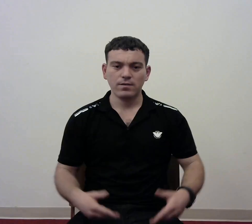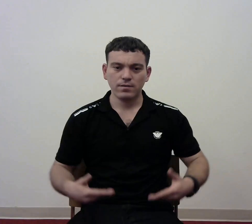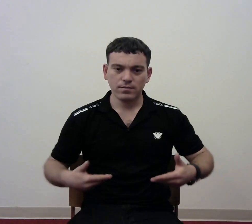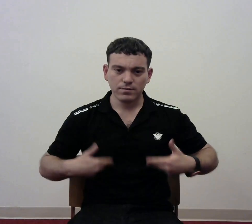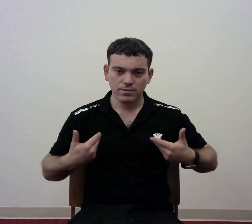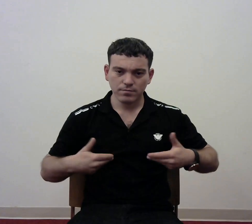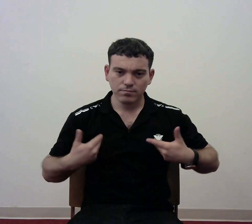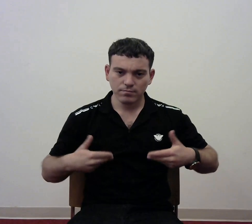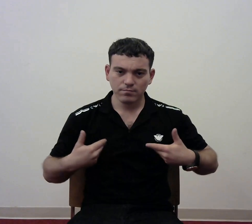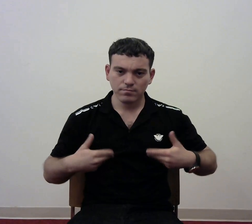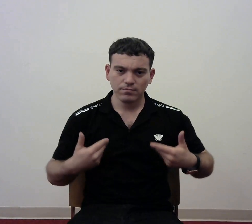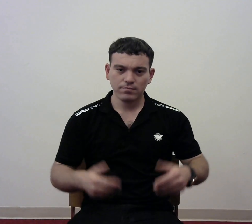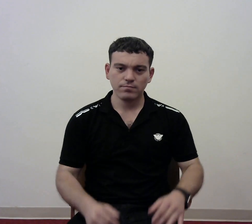salam